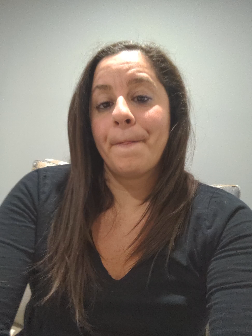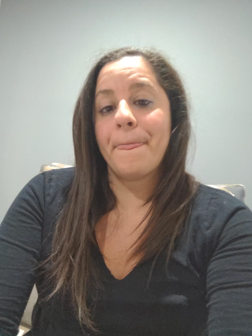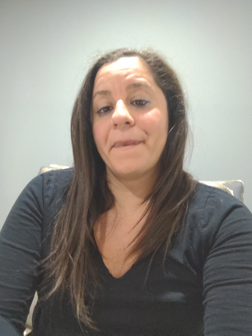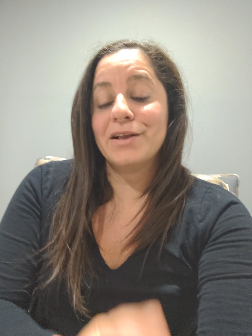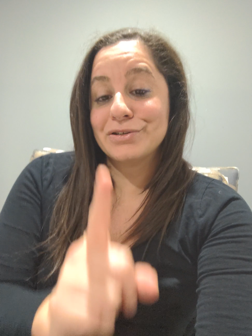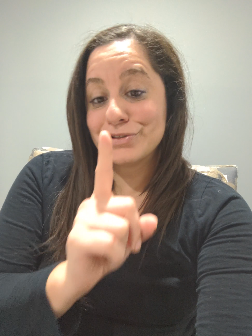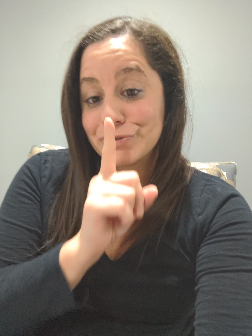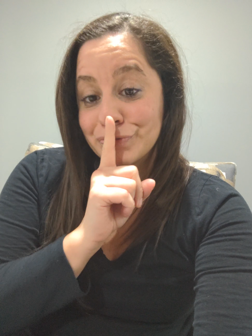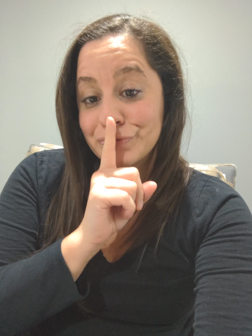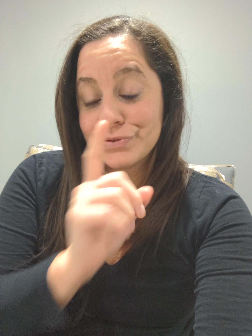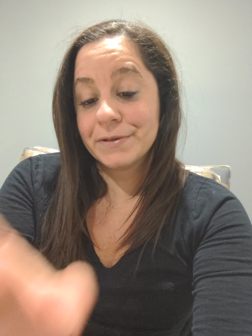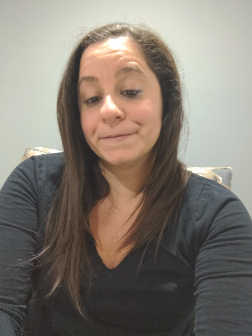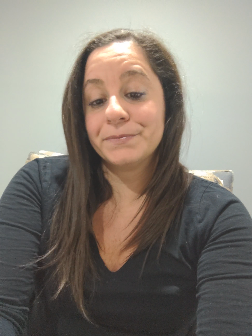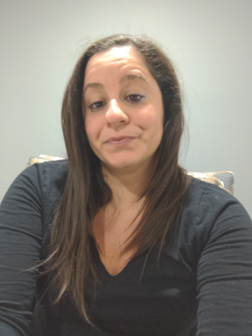shhh